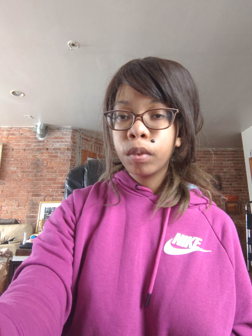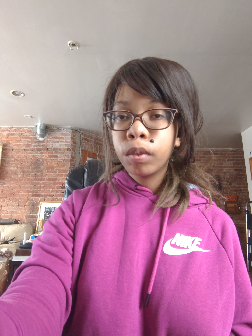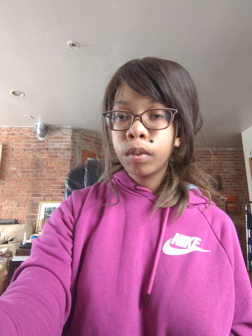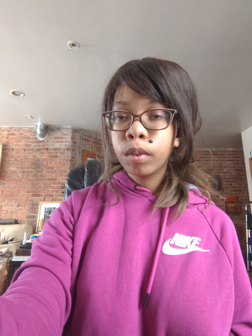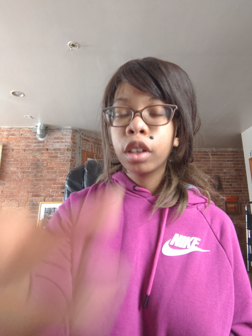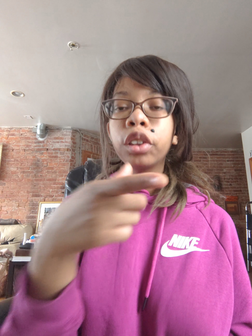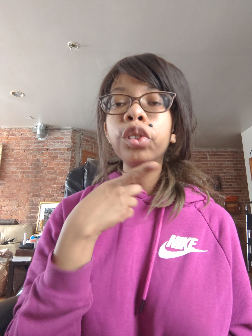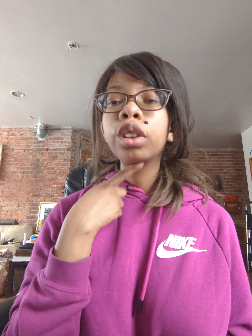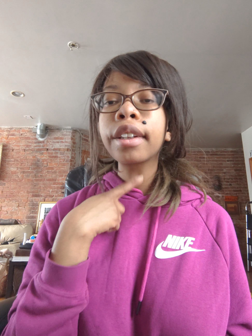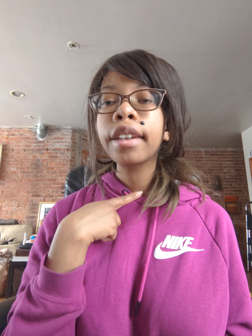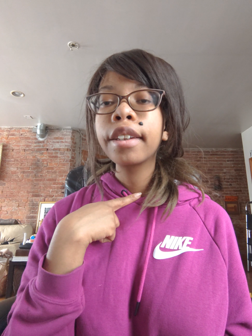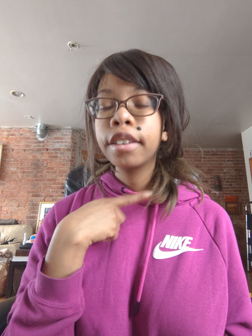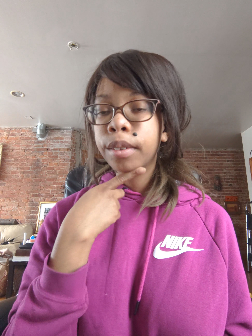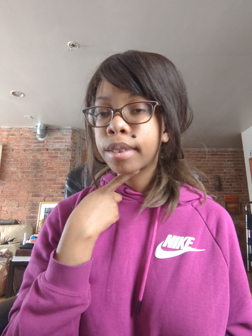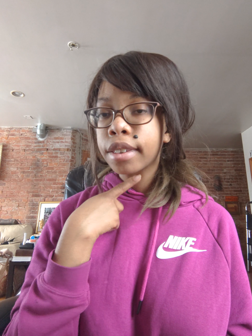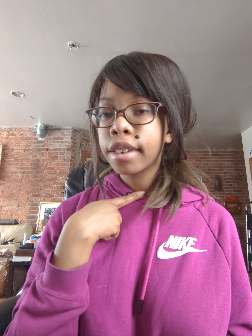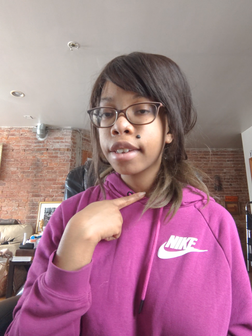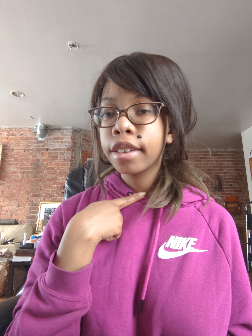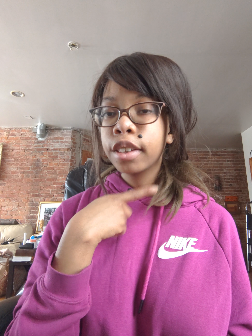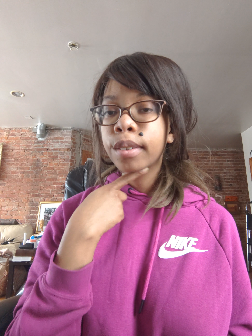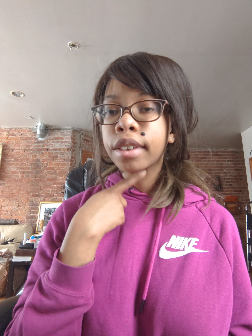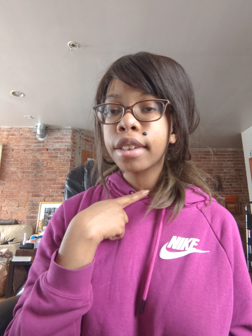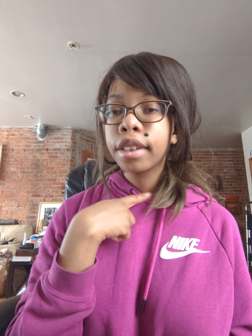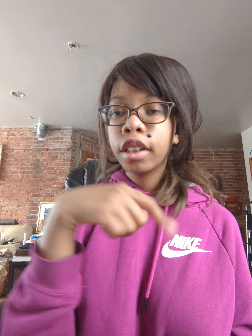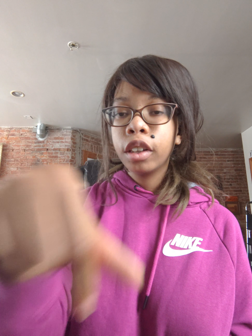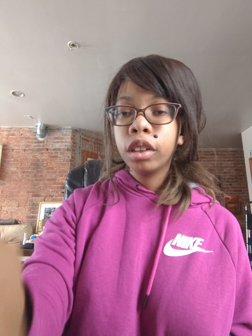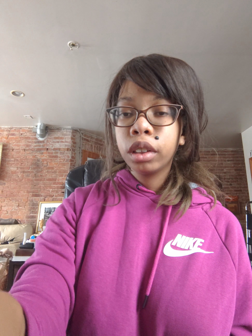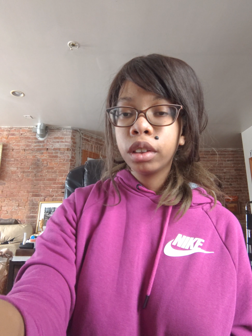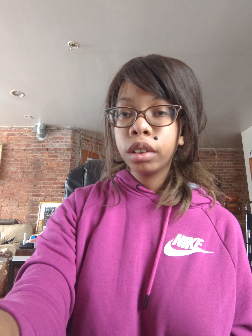thirsty